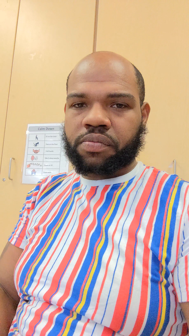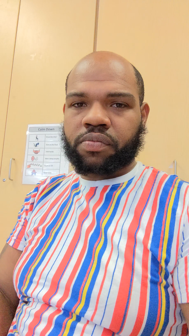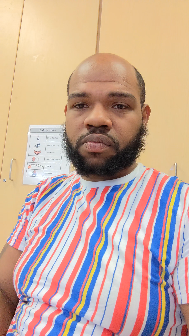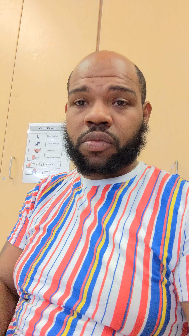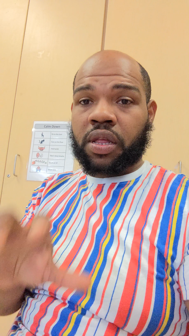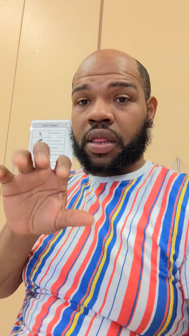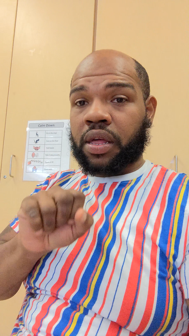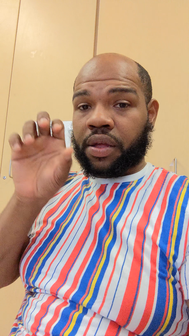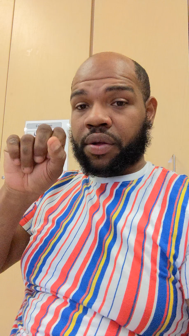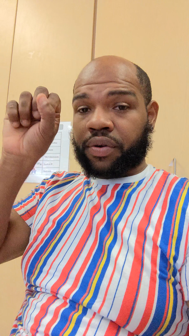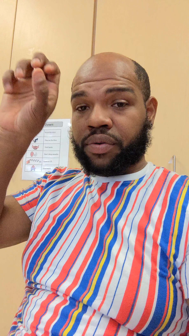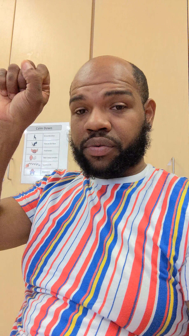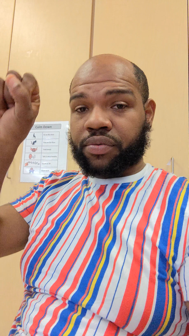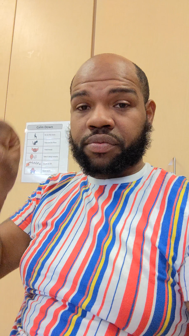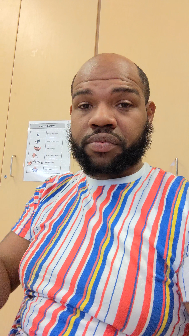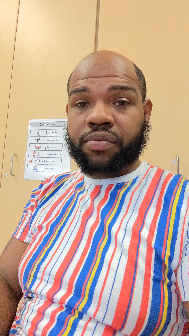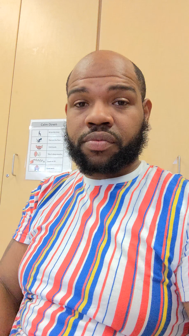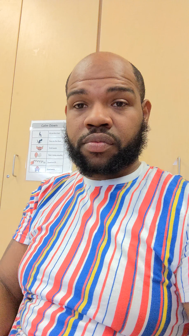ladder